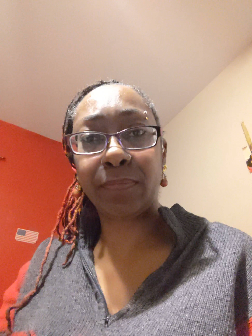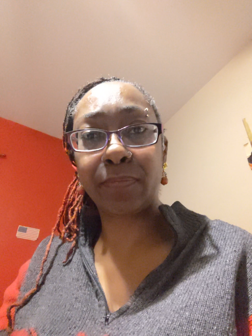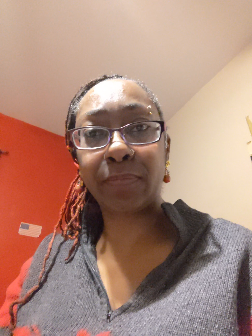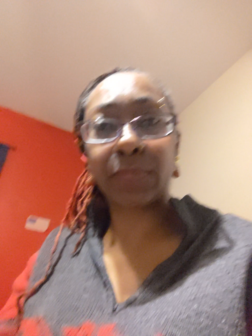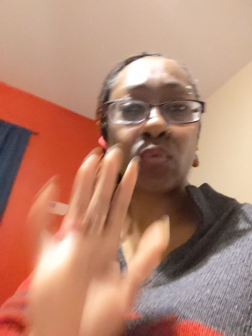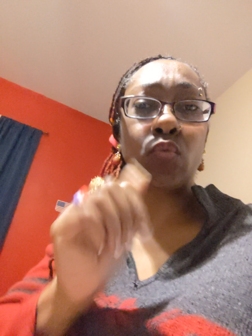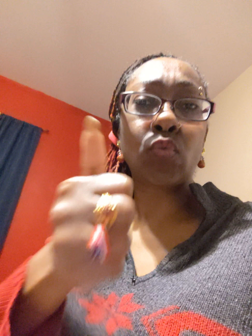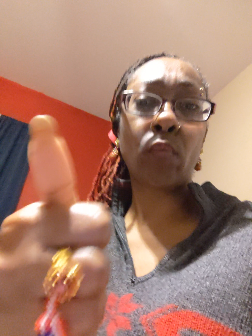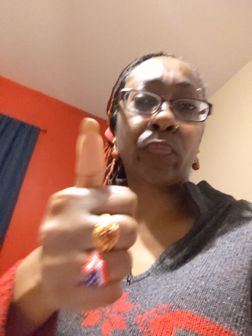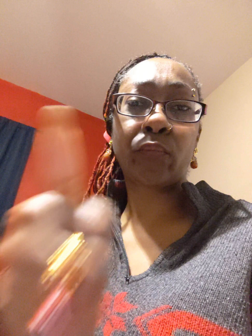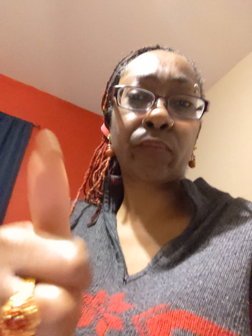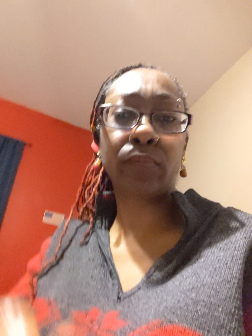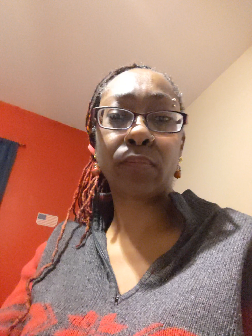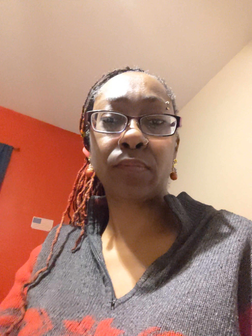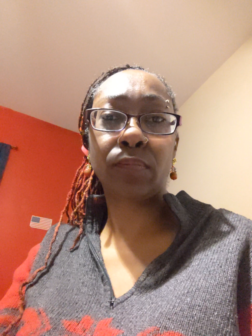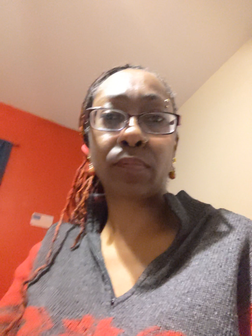yourself